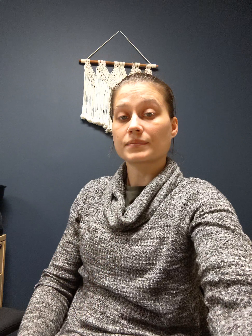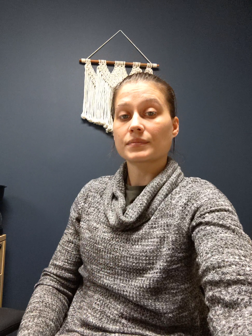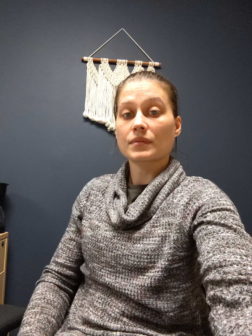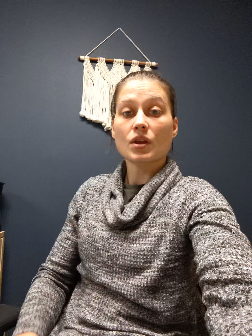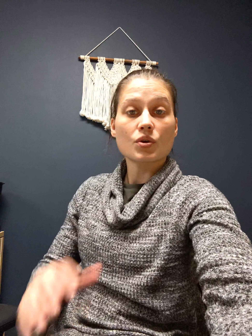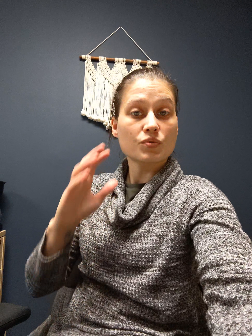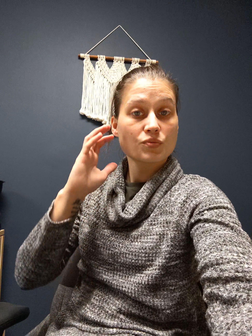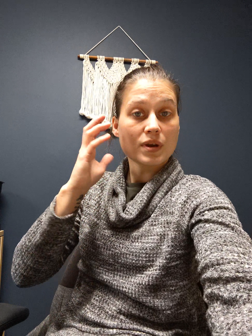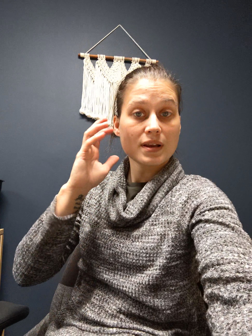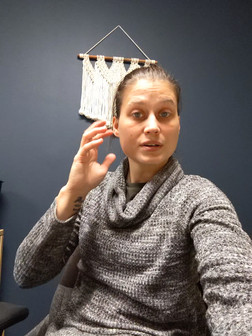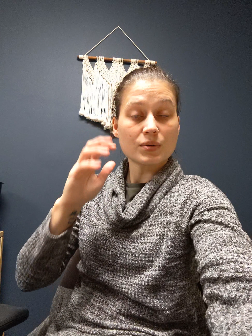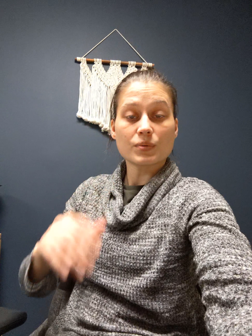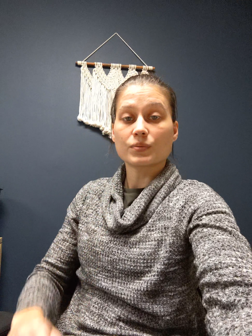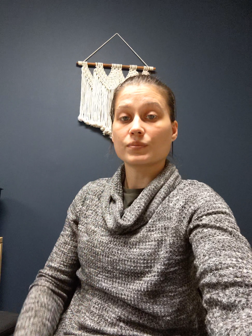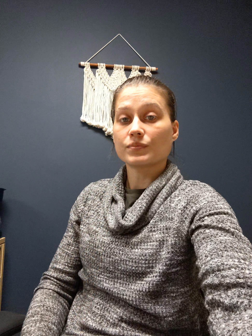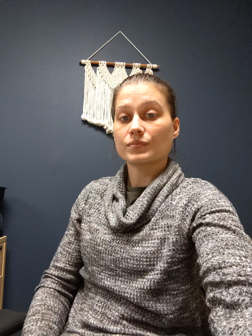radio